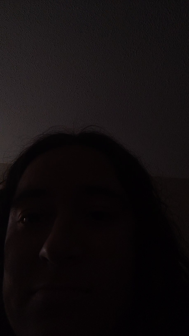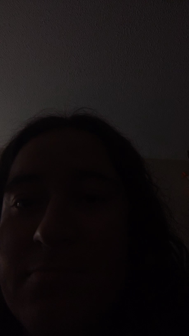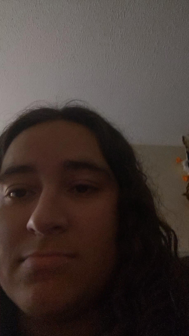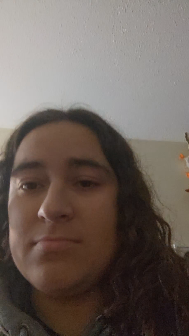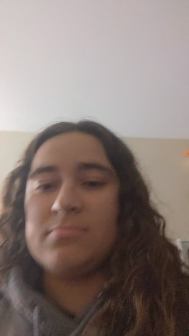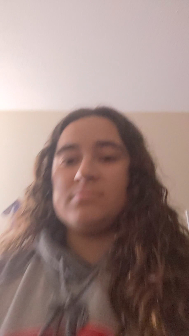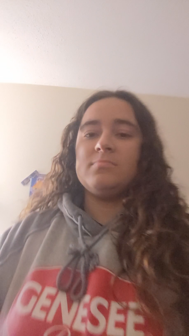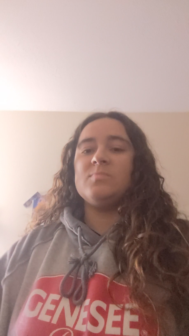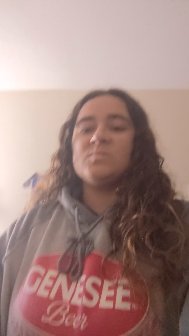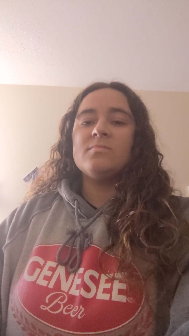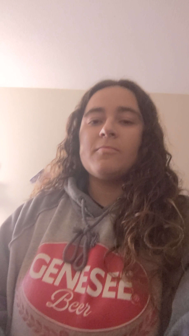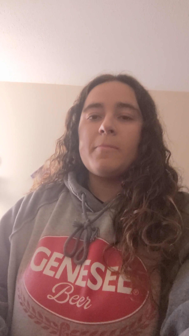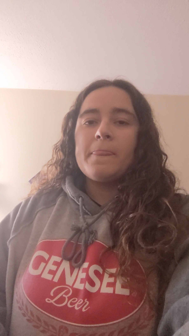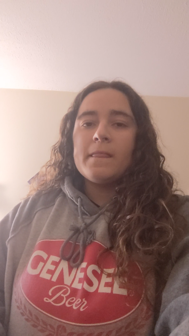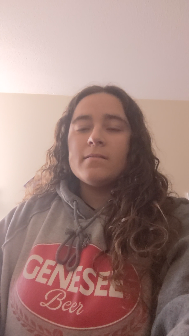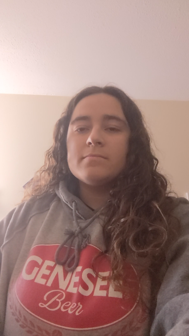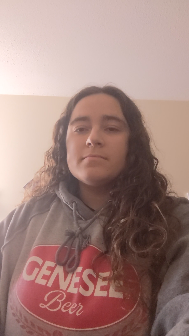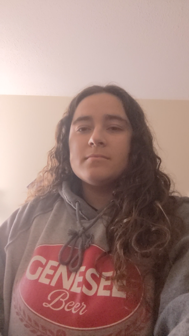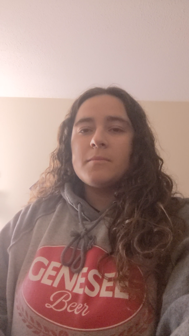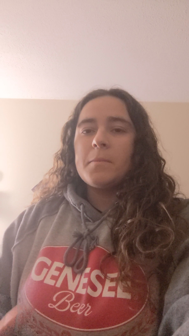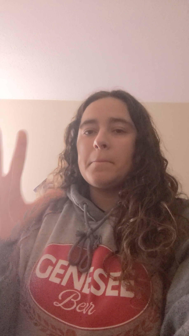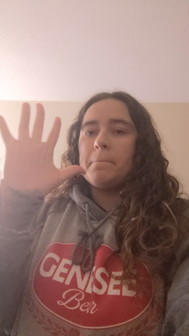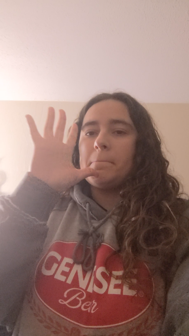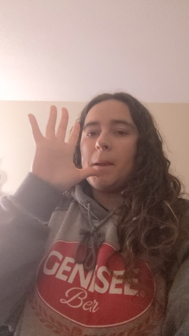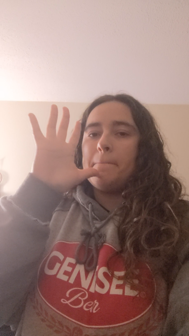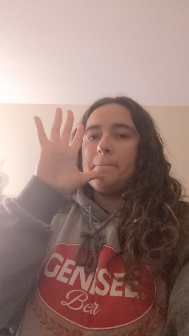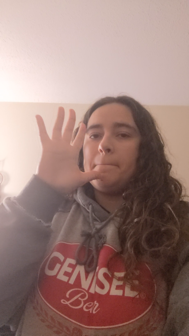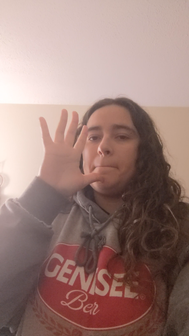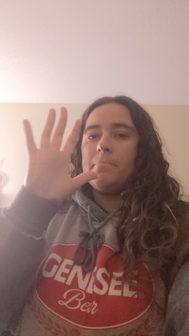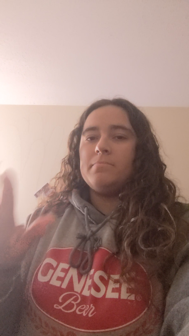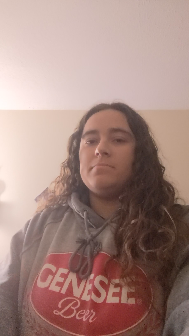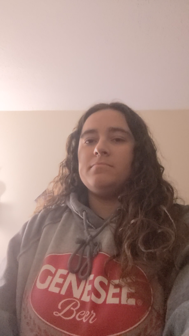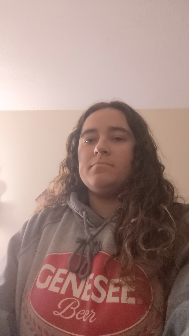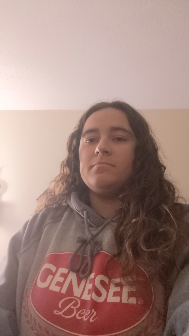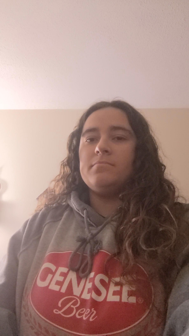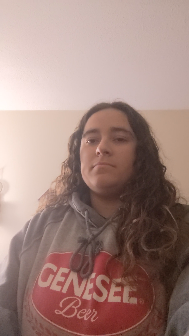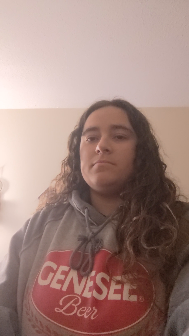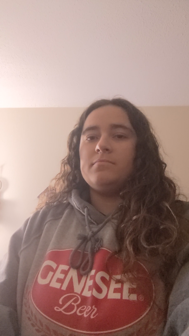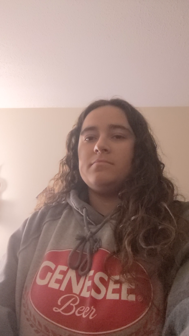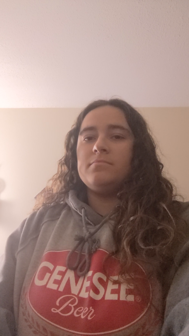mommy